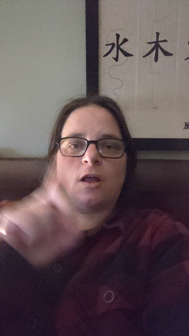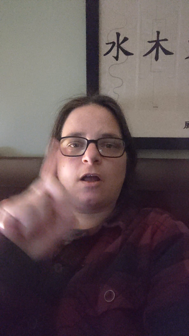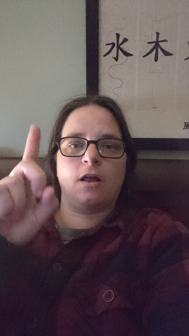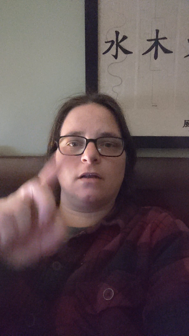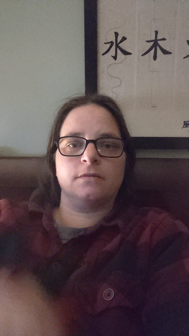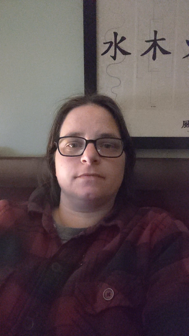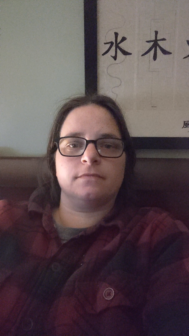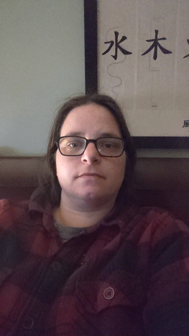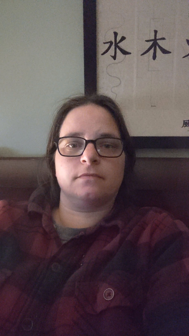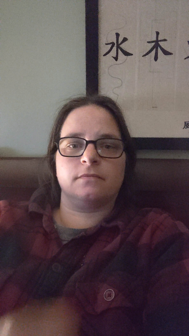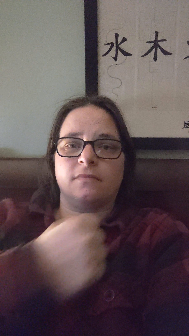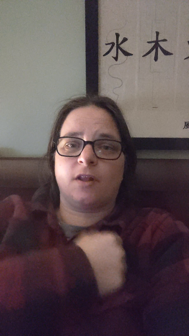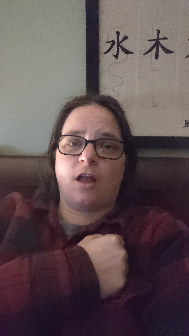hug